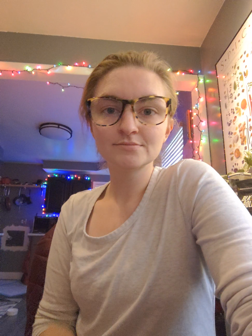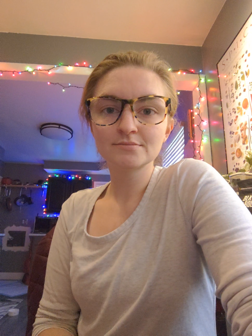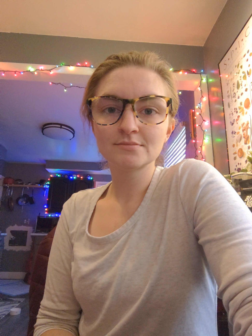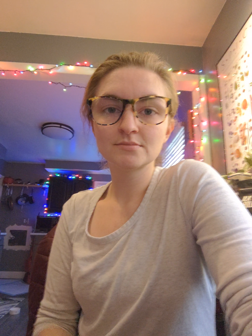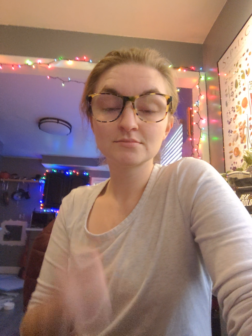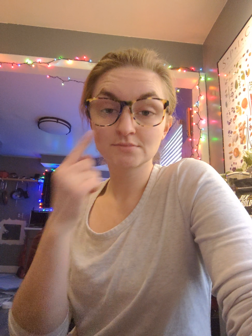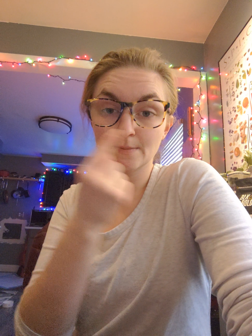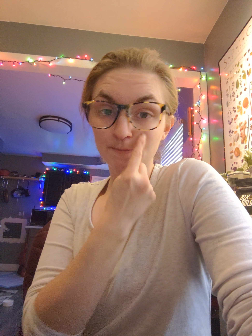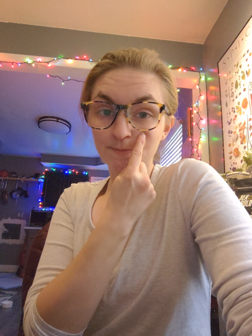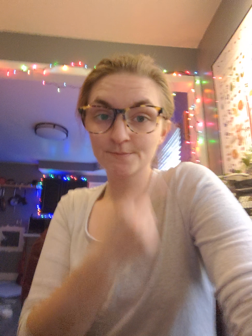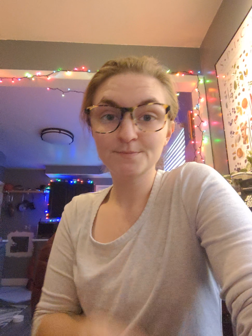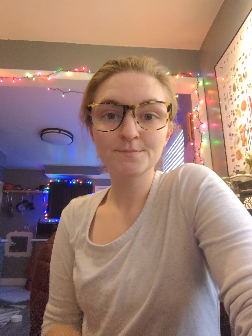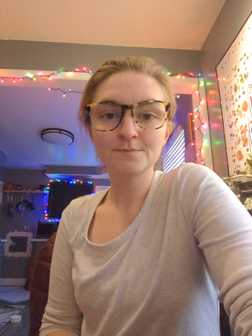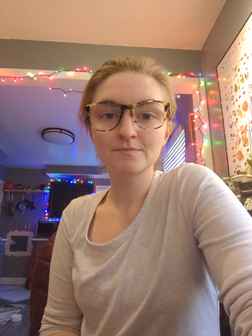eye